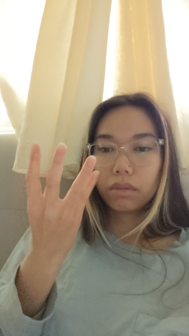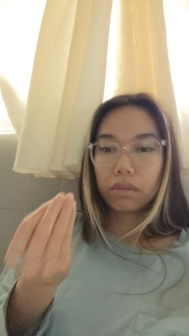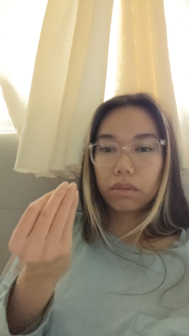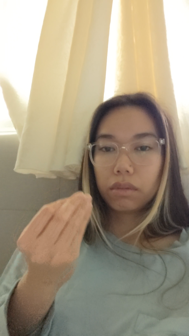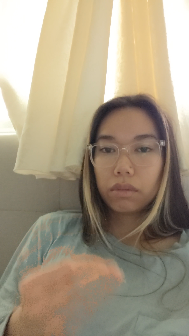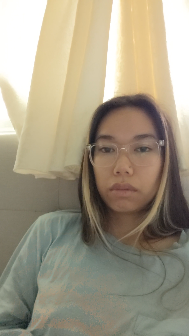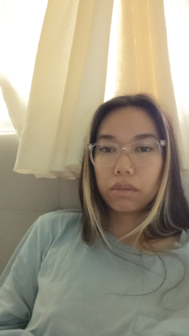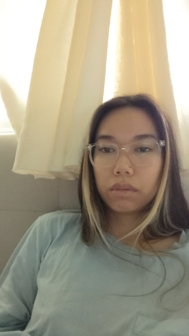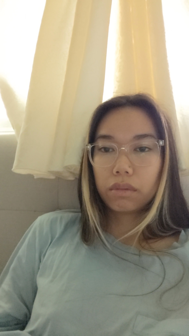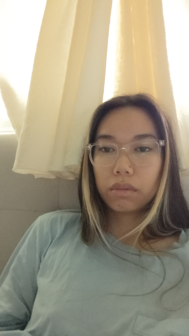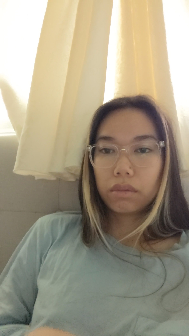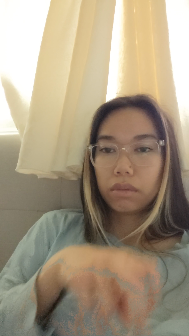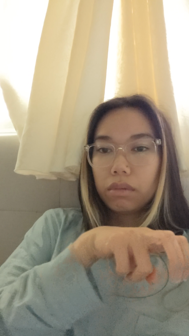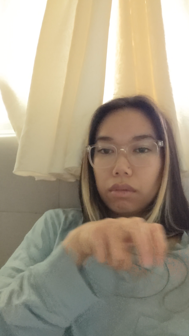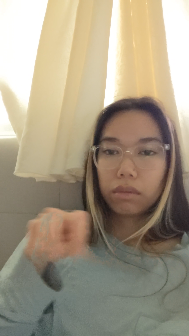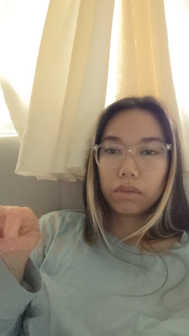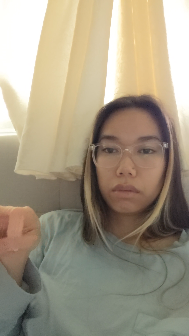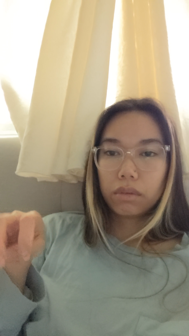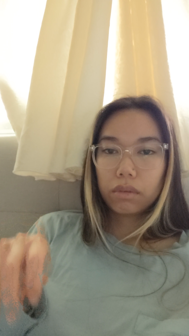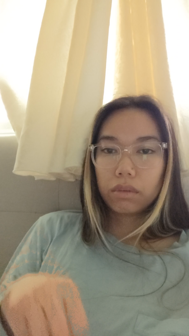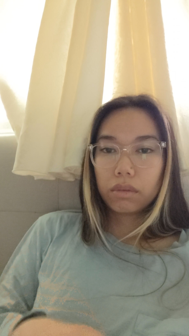bench